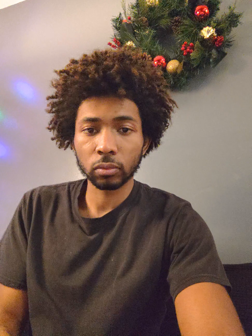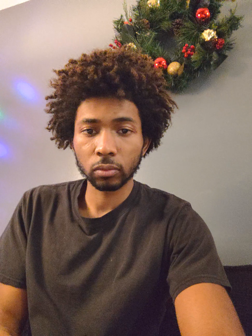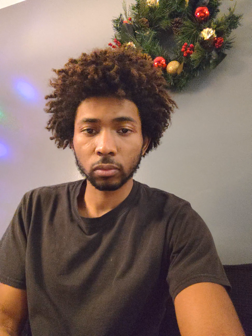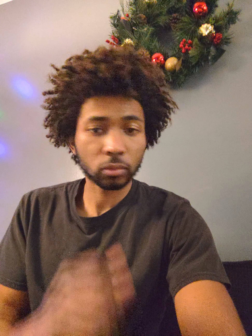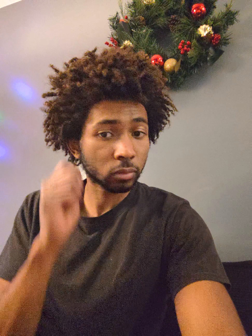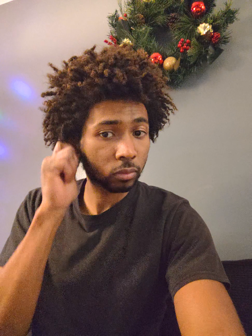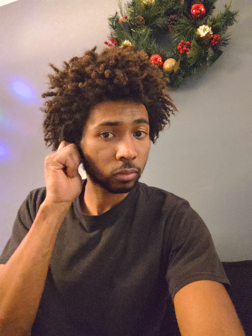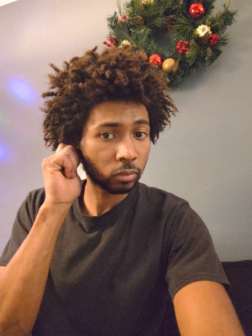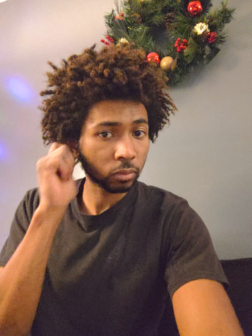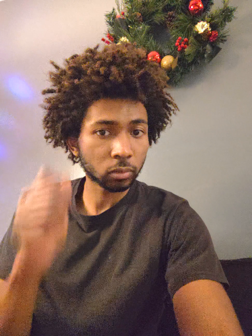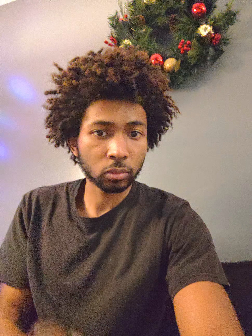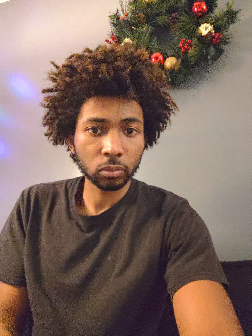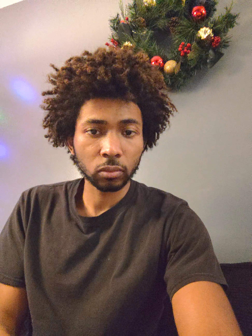ear